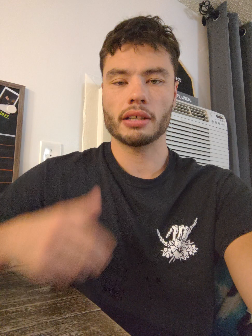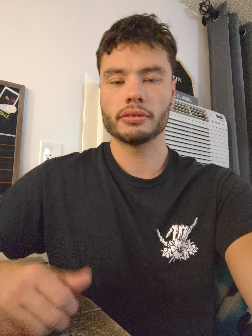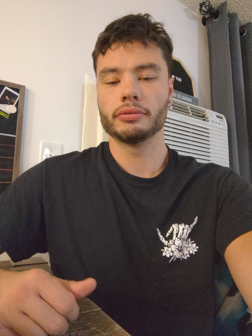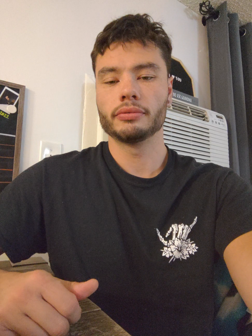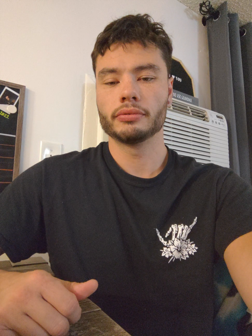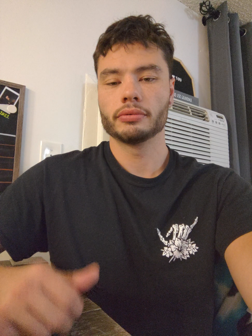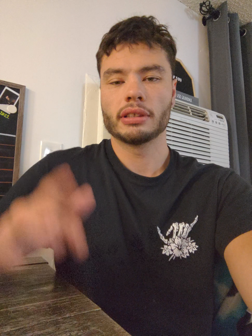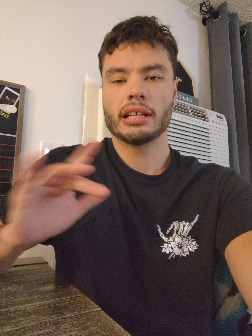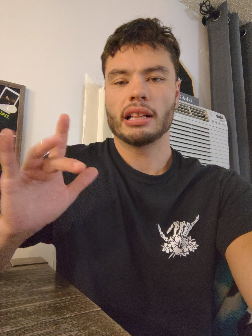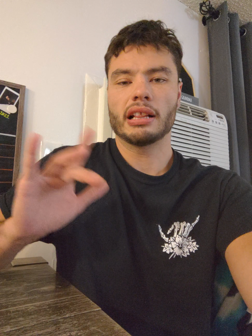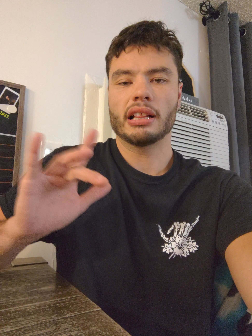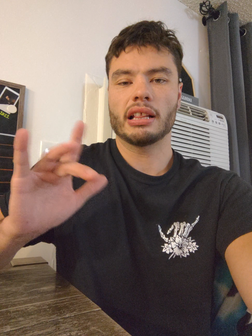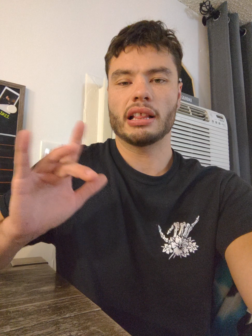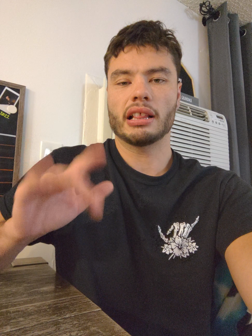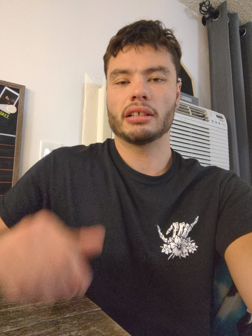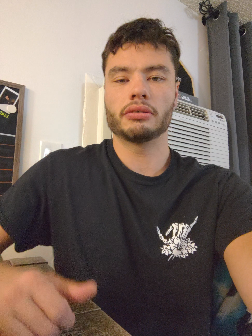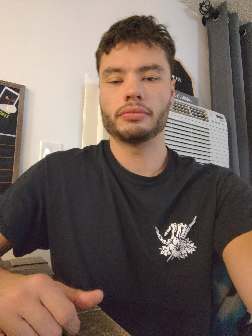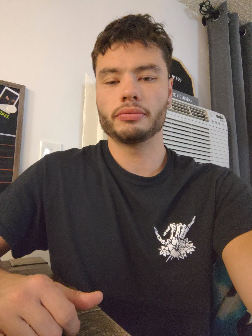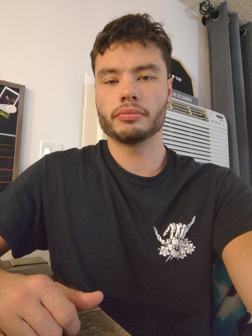yucky